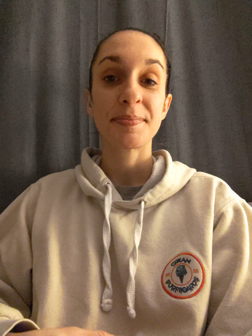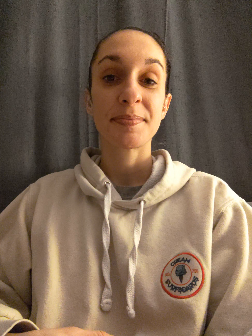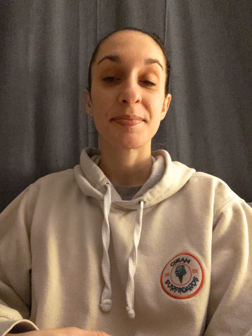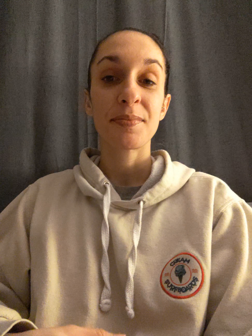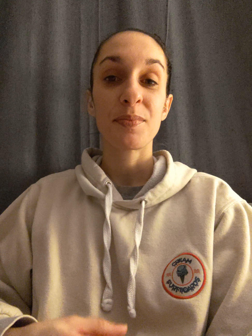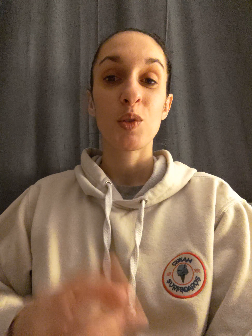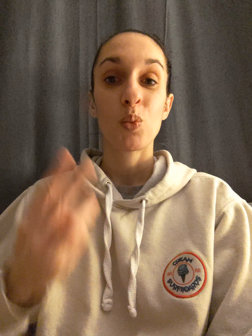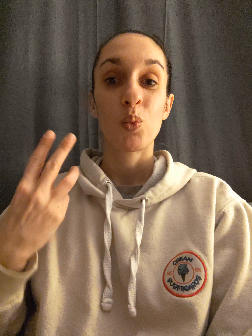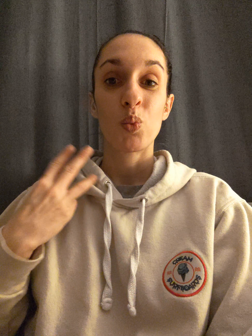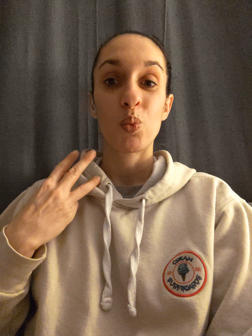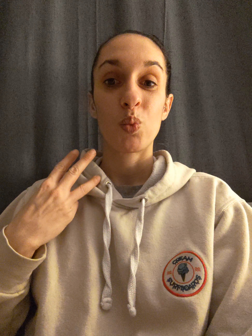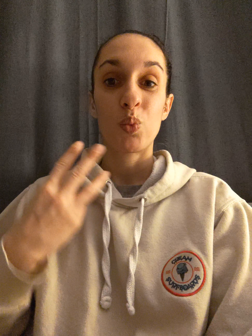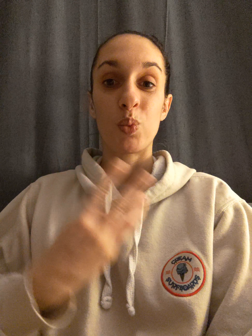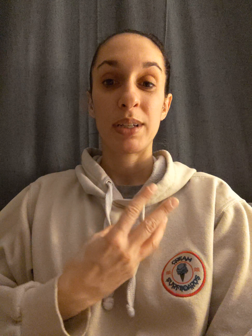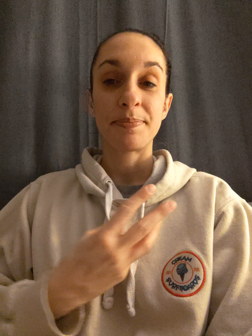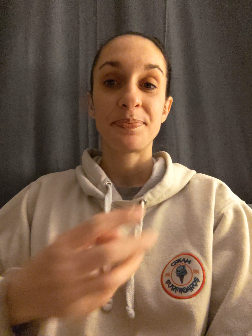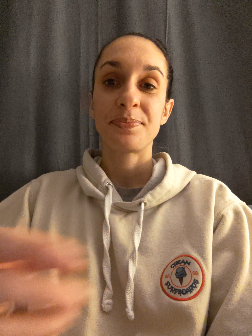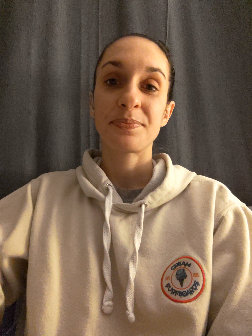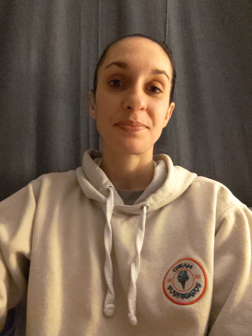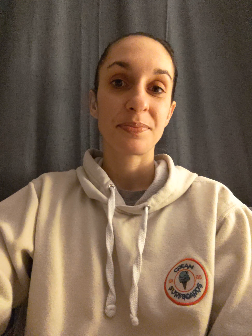we